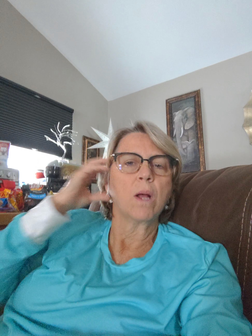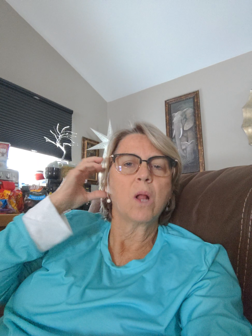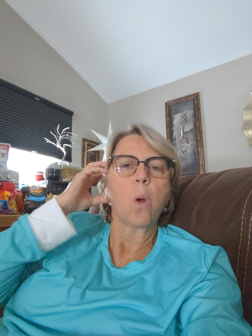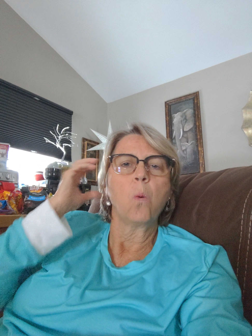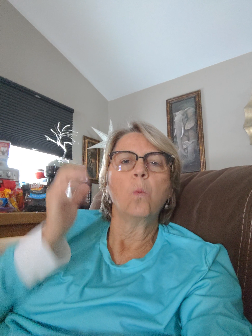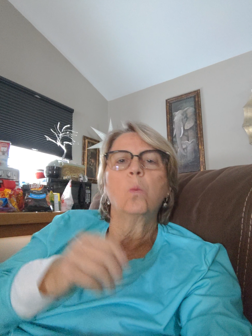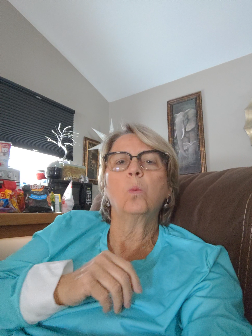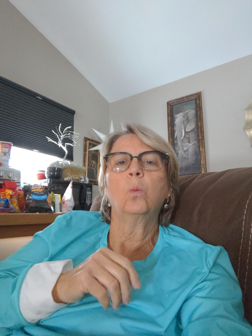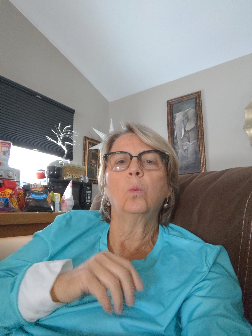radio